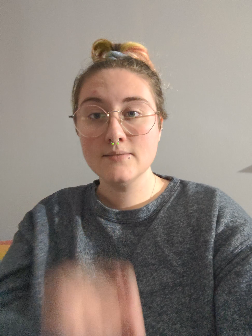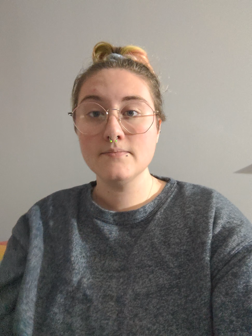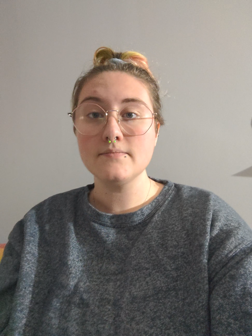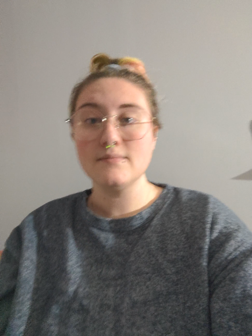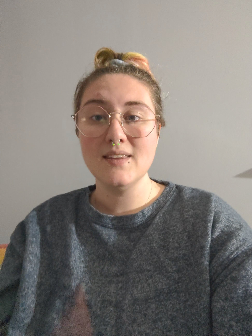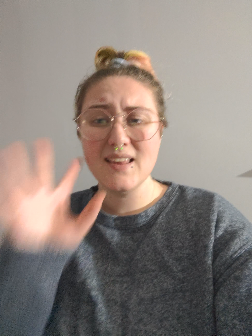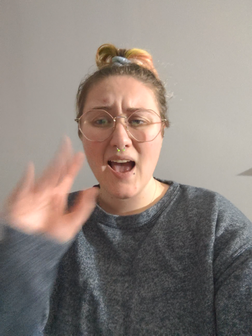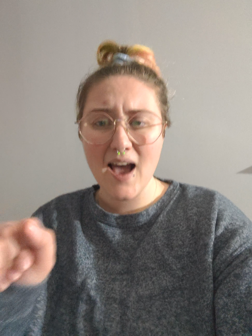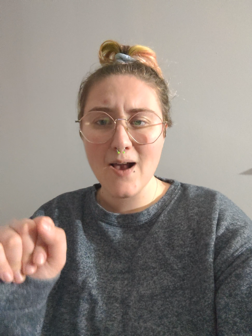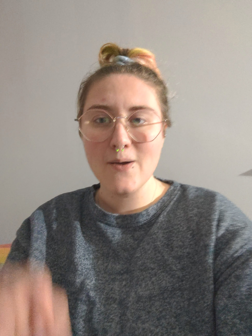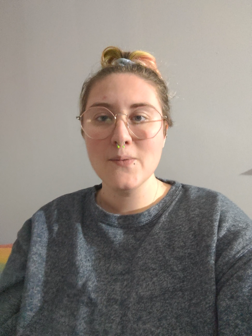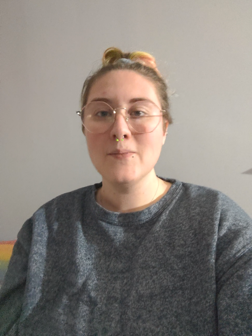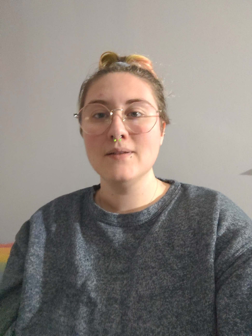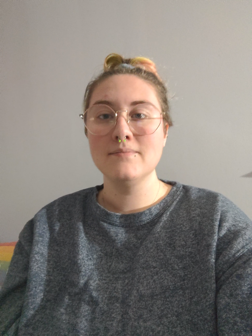loud